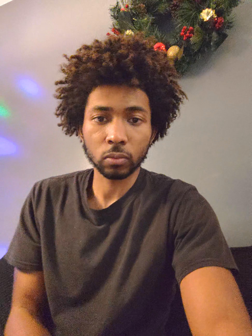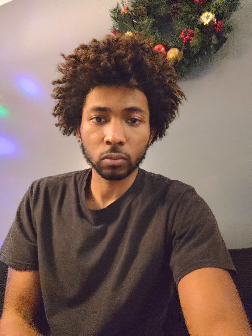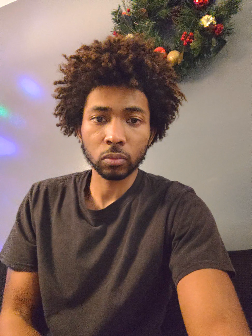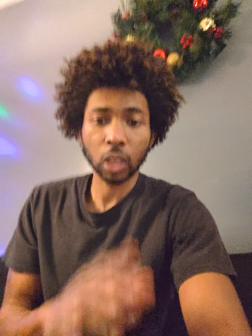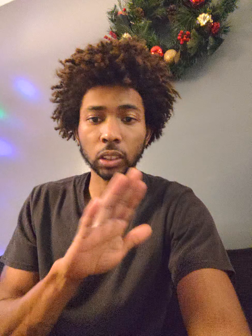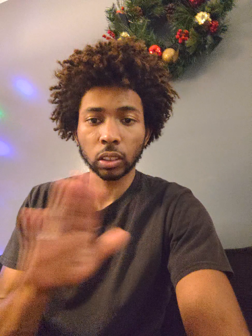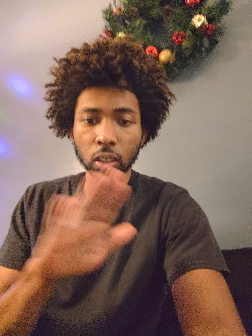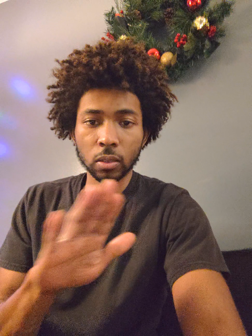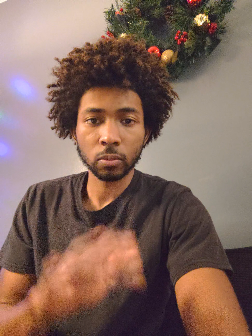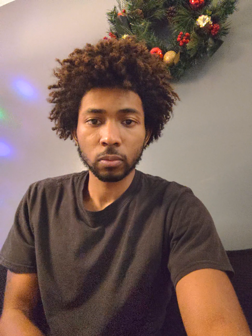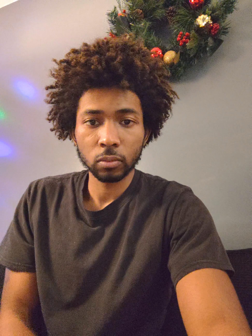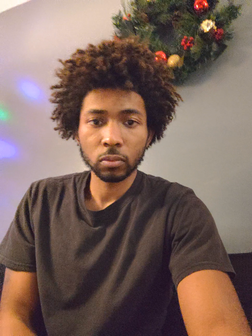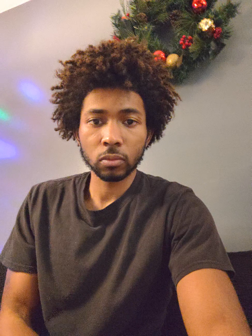clean